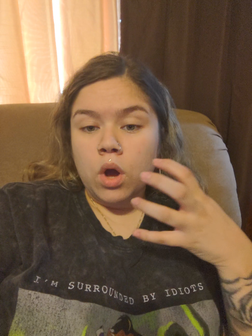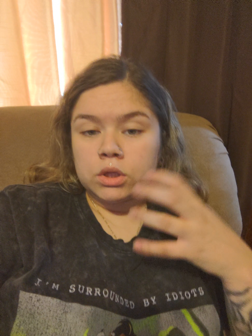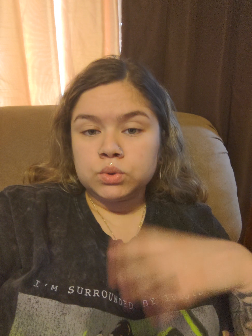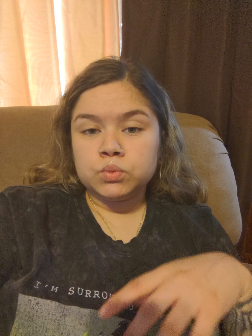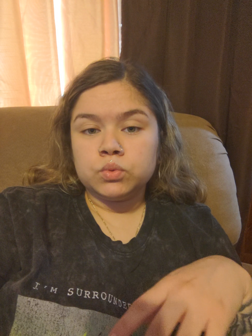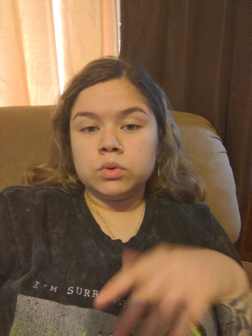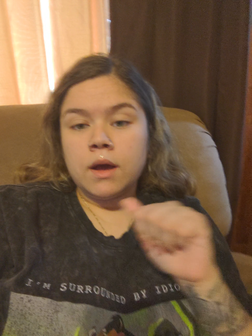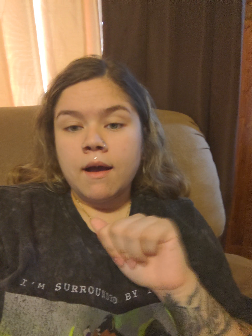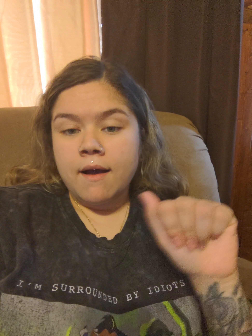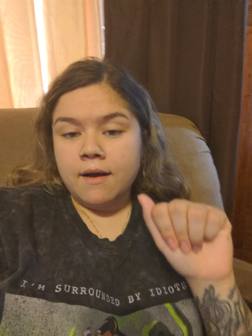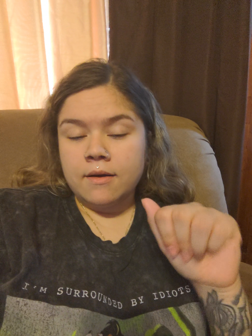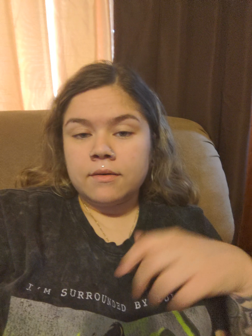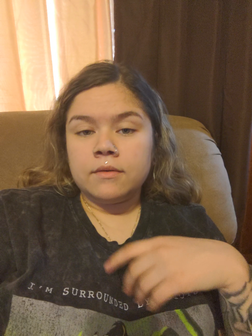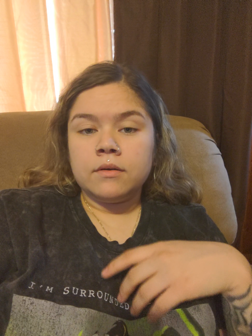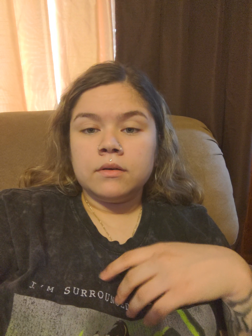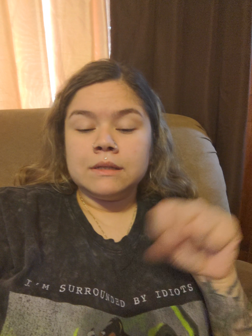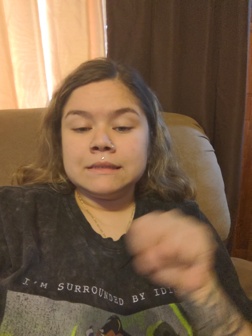a